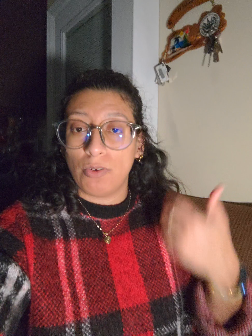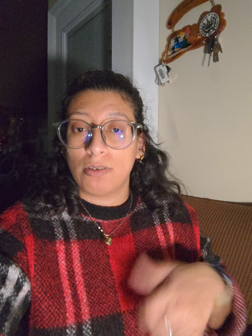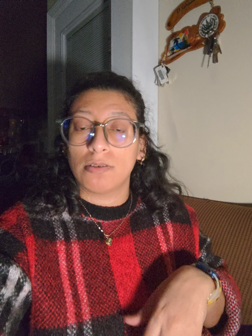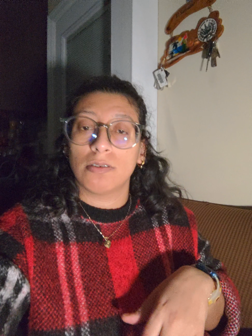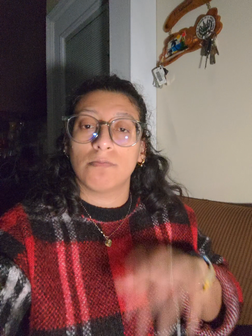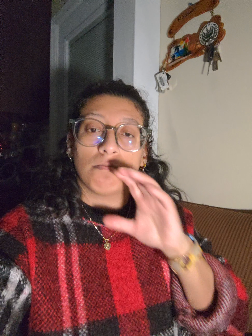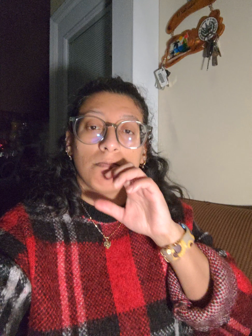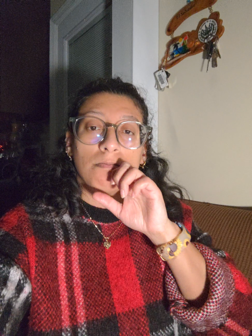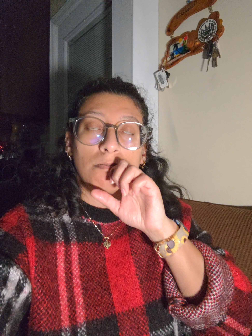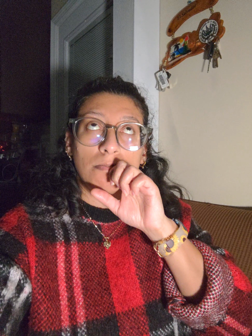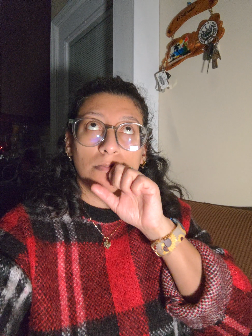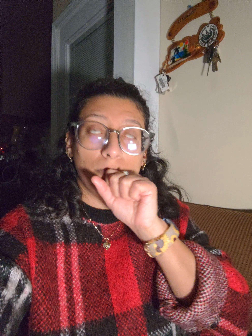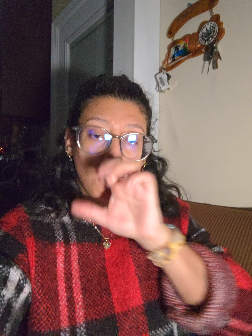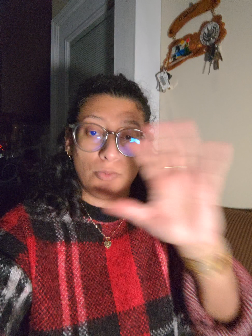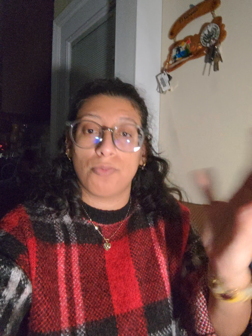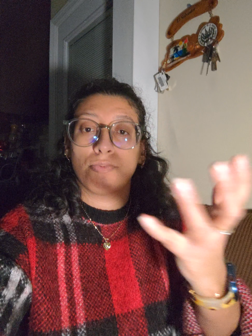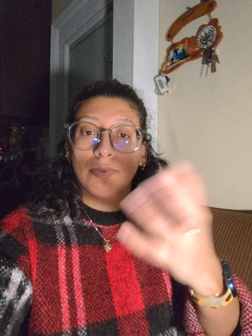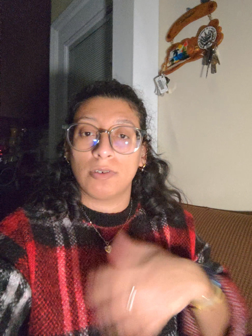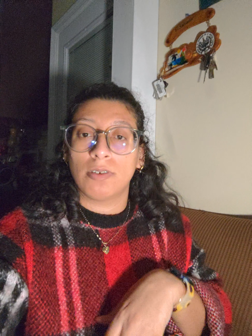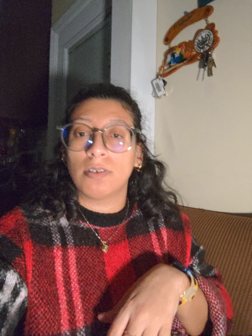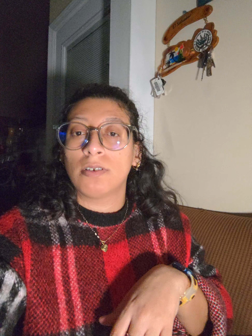balloon